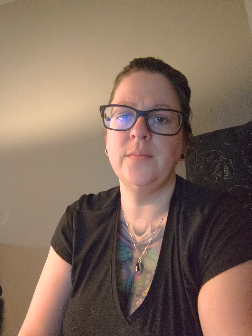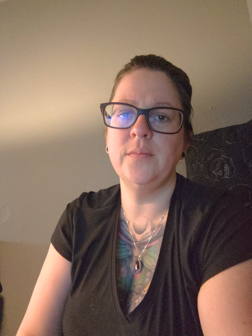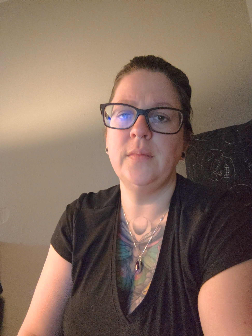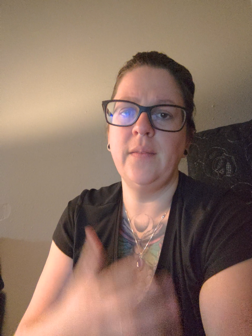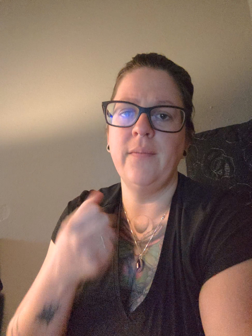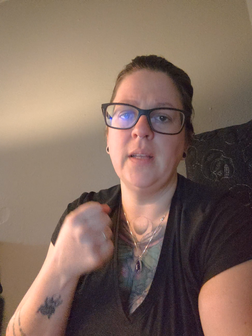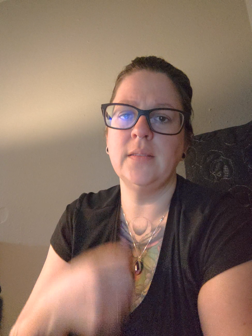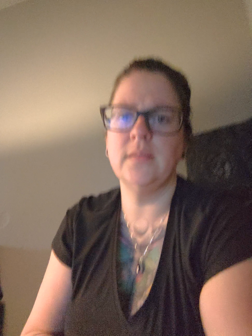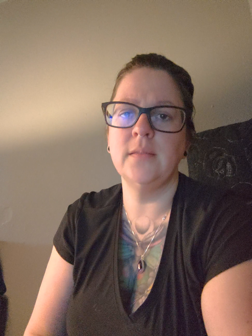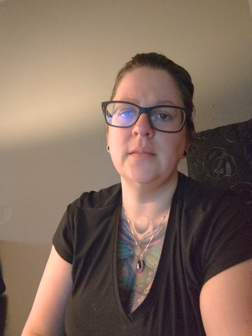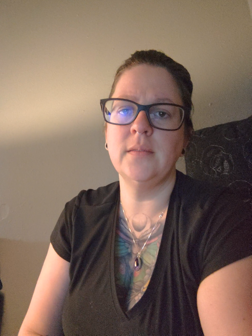fast